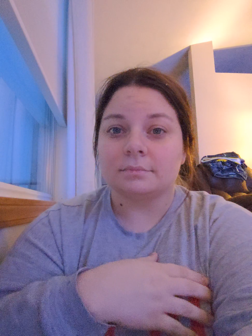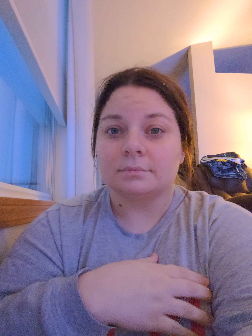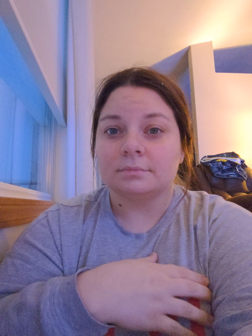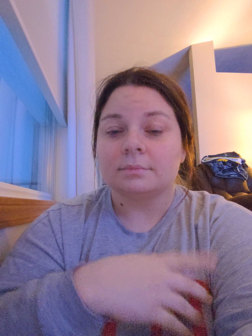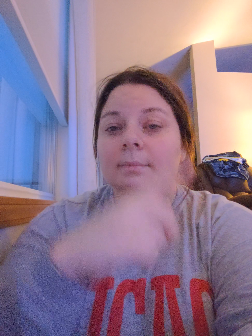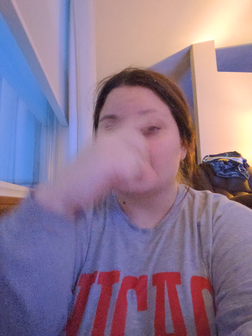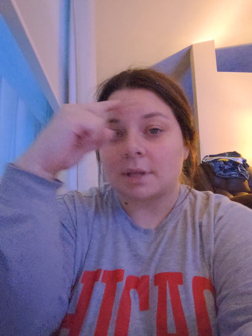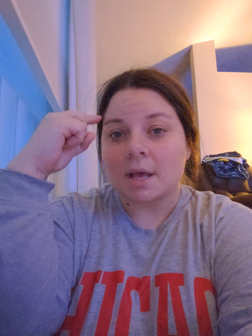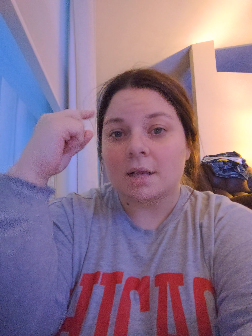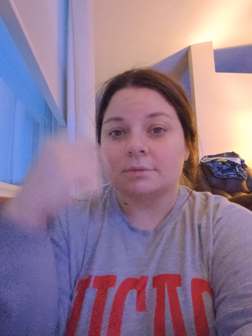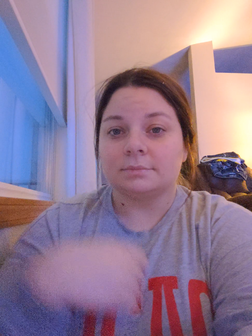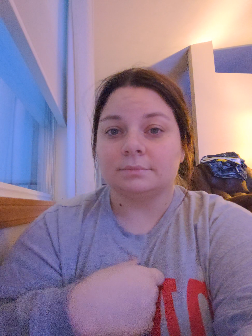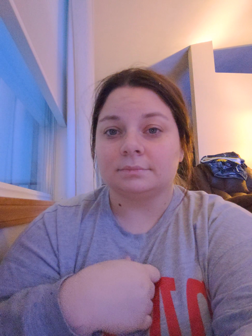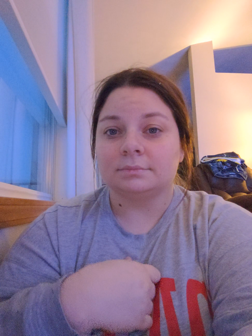black